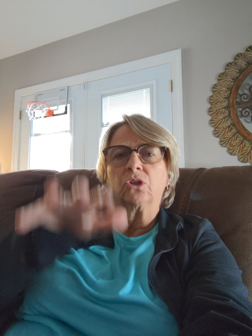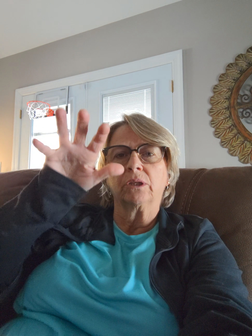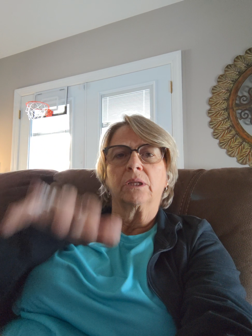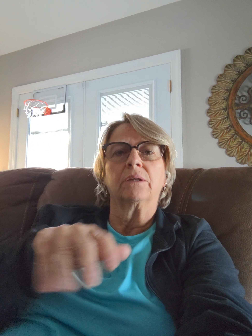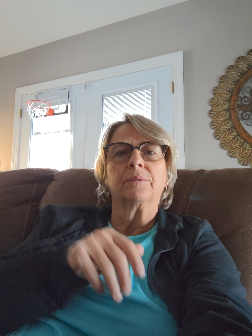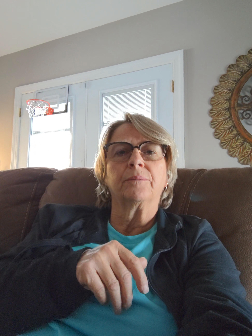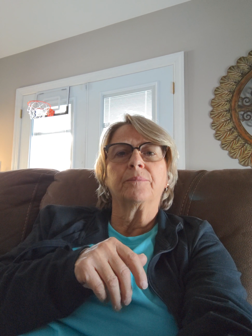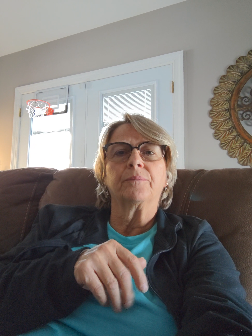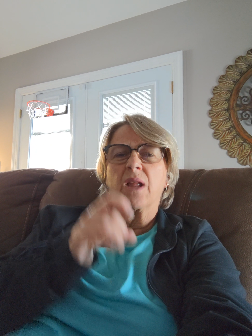alligator